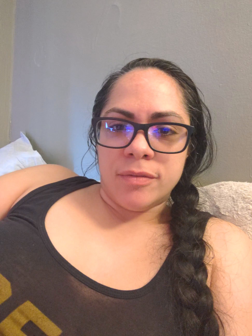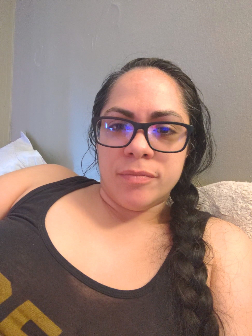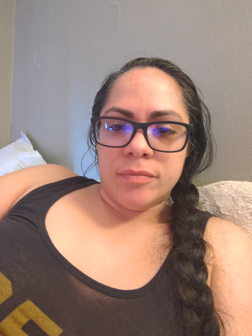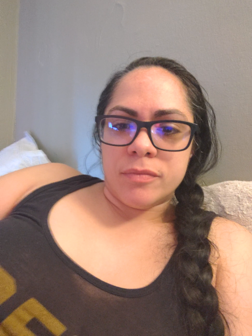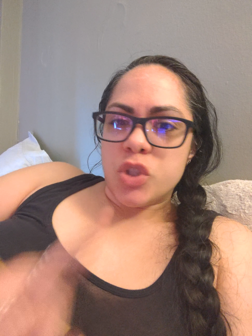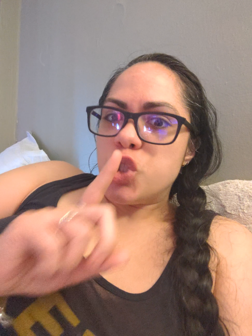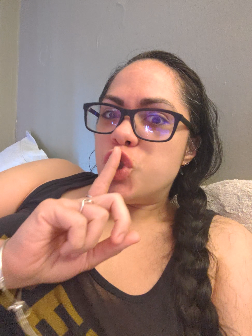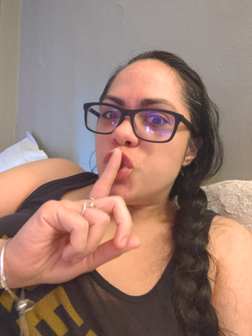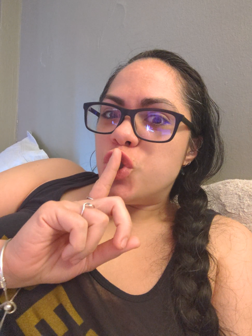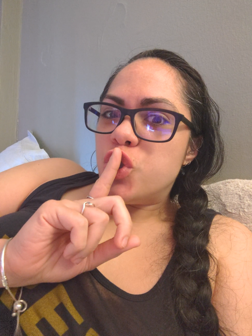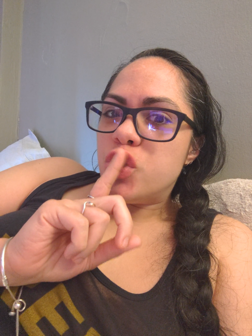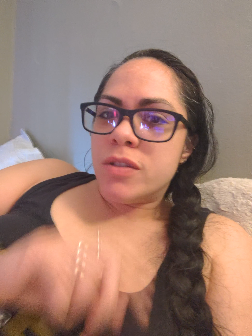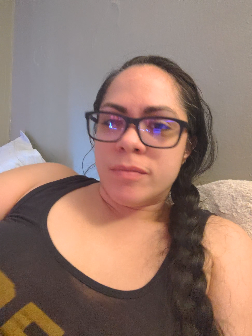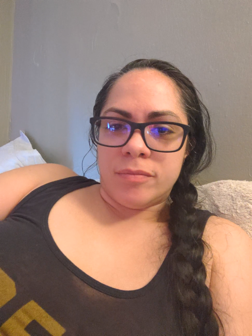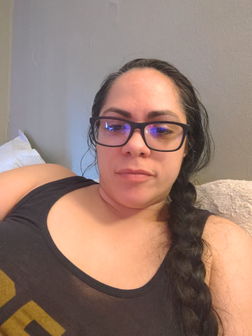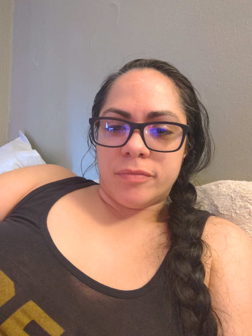shhh